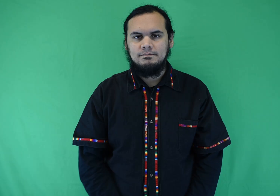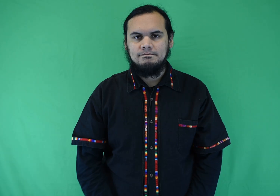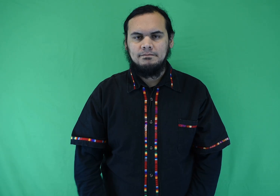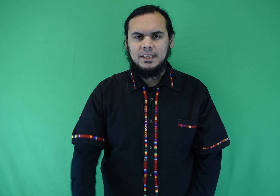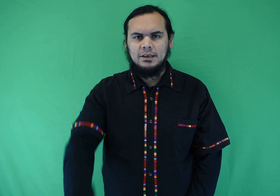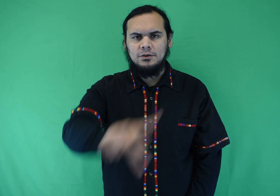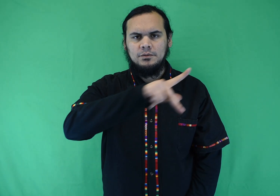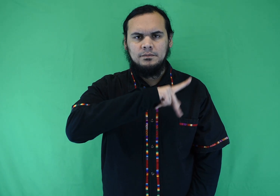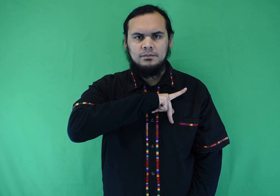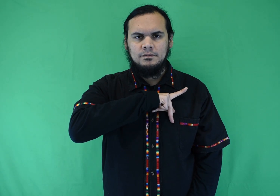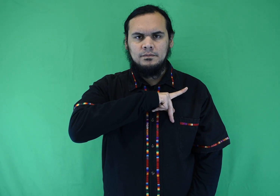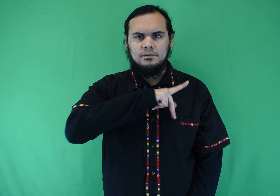mi